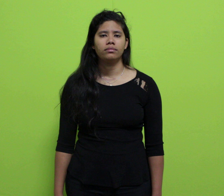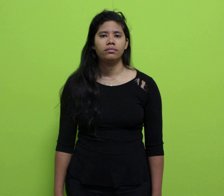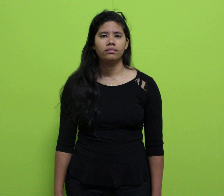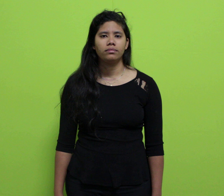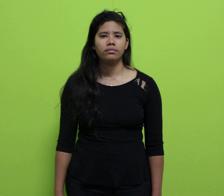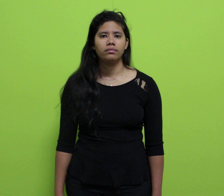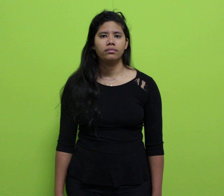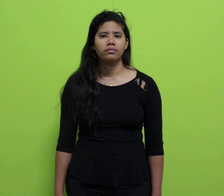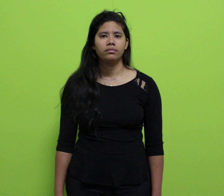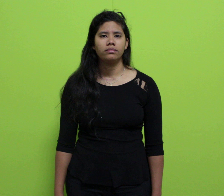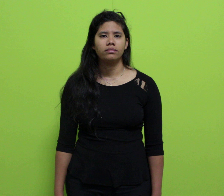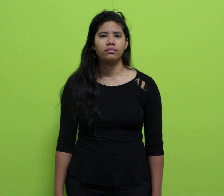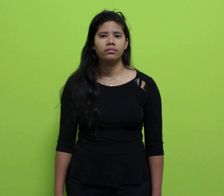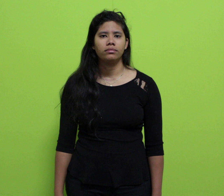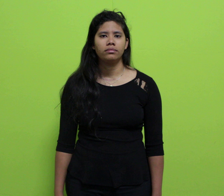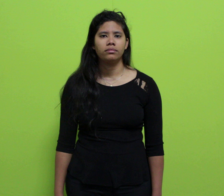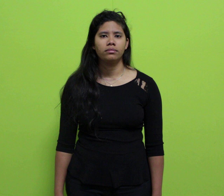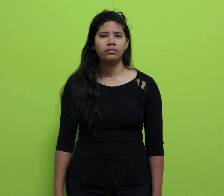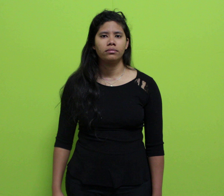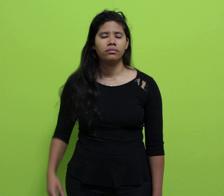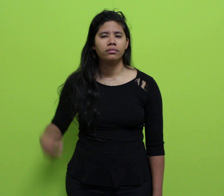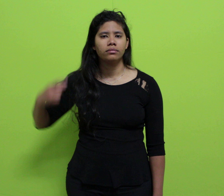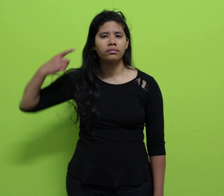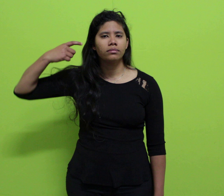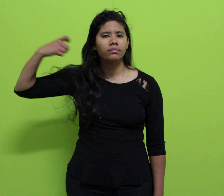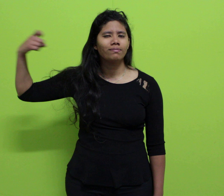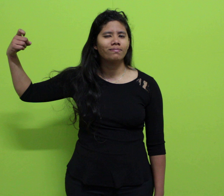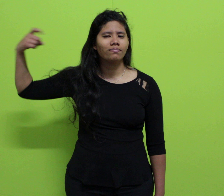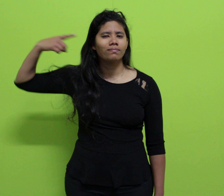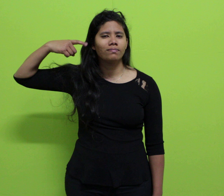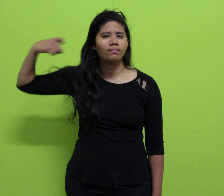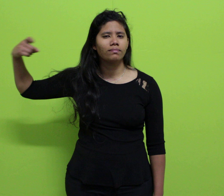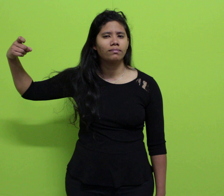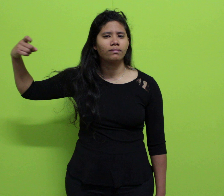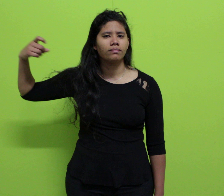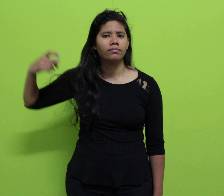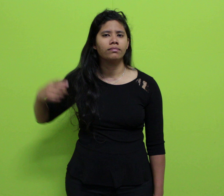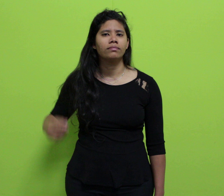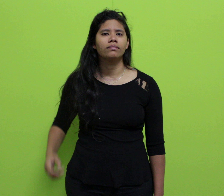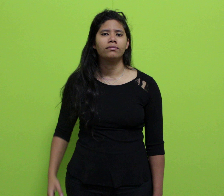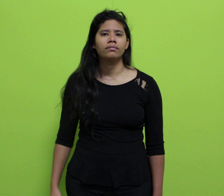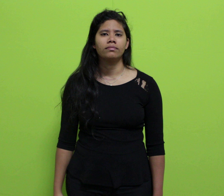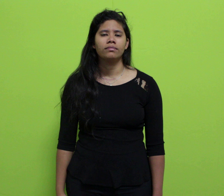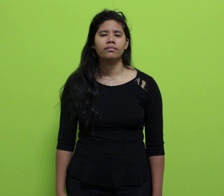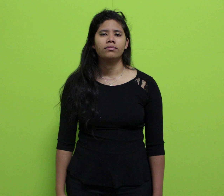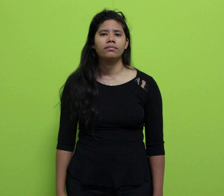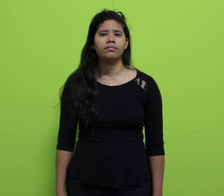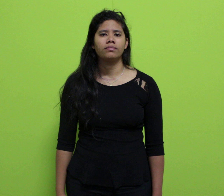barulho